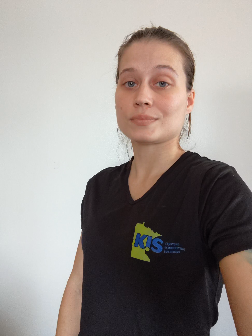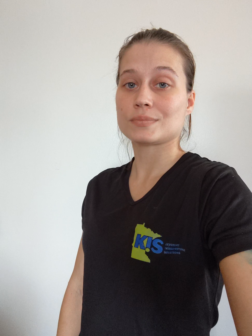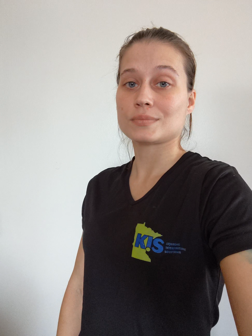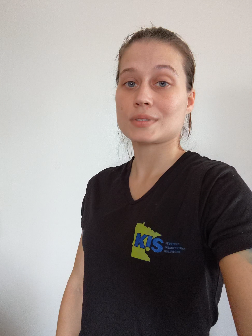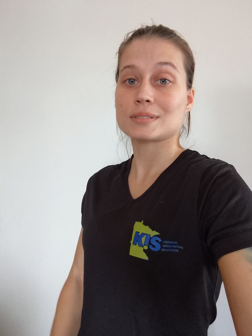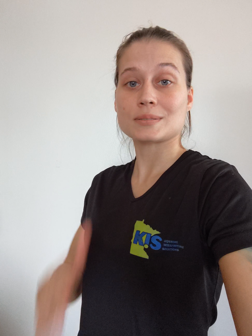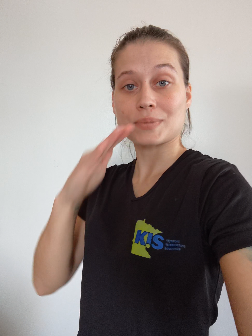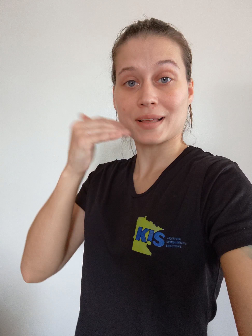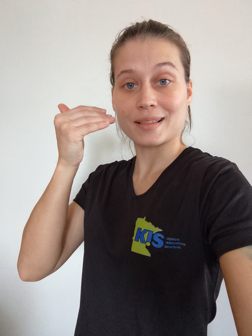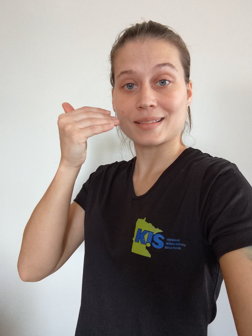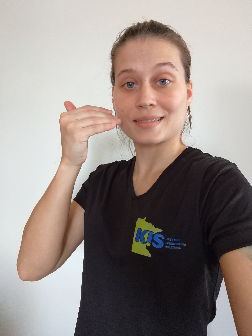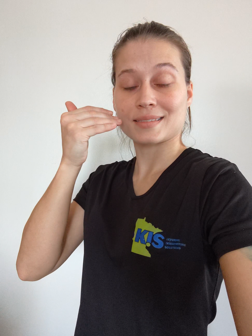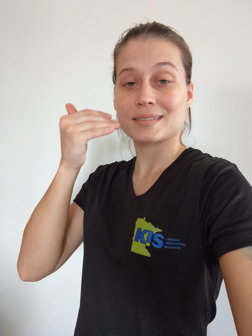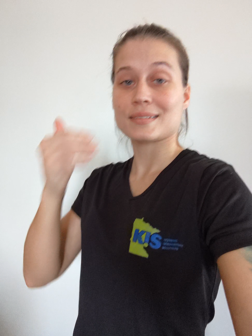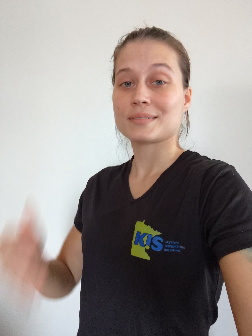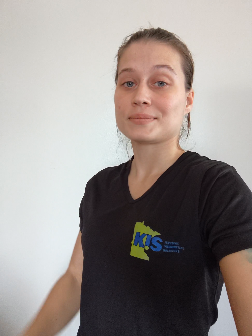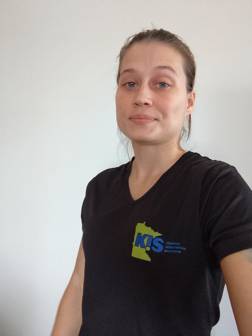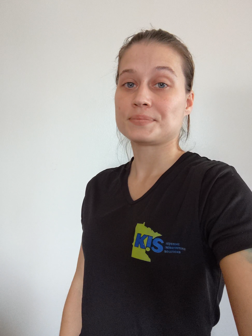smile